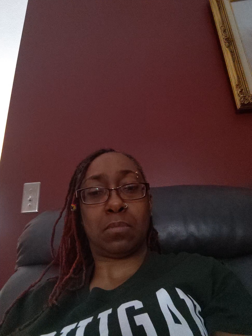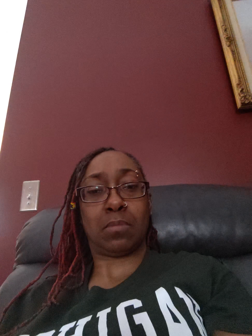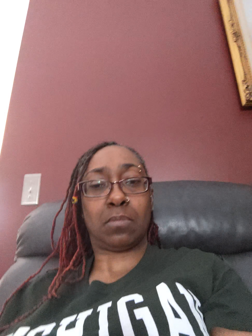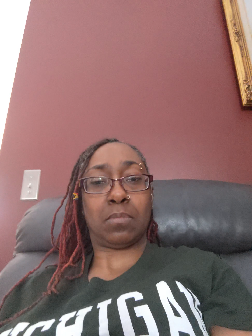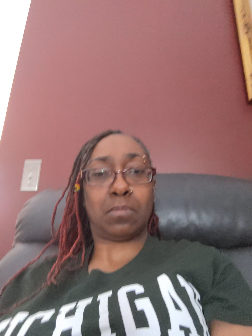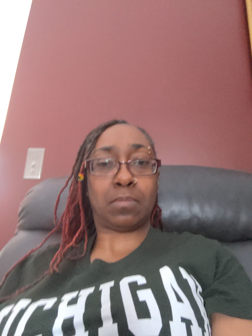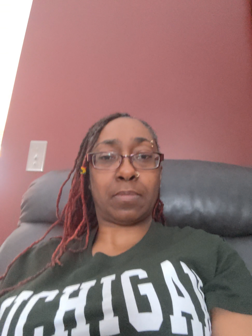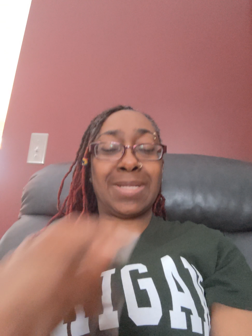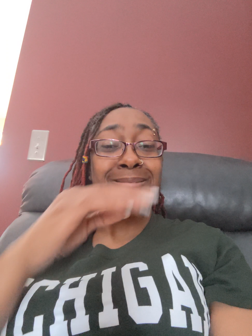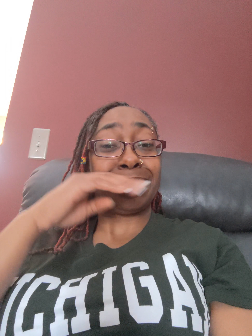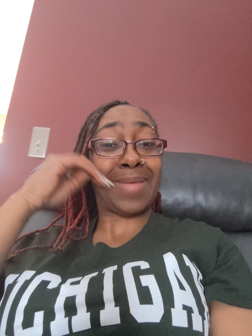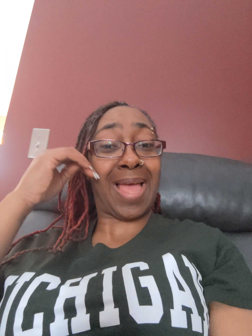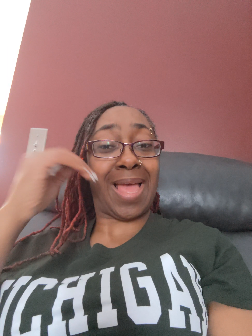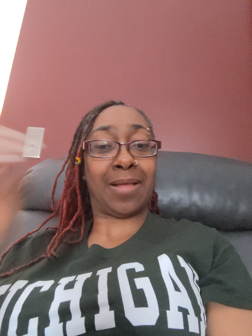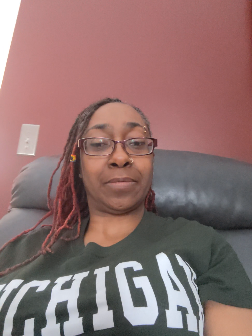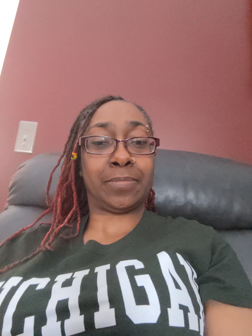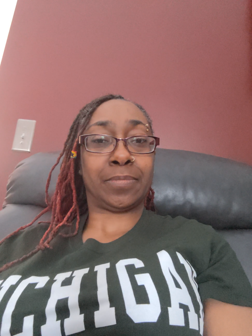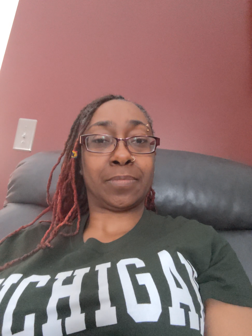smile